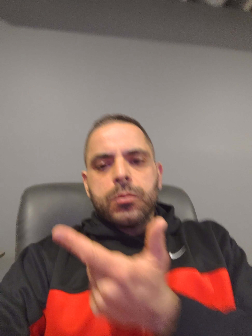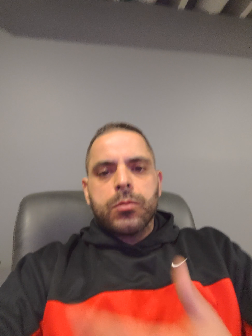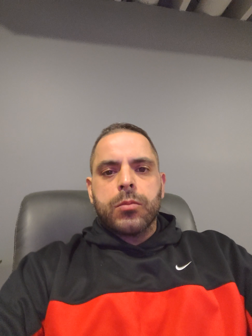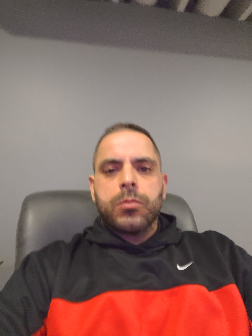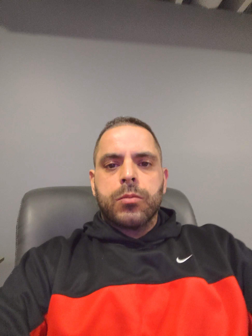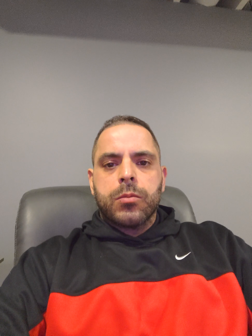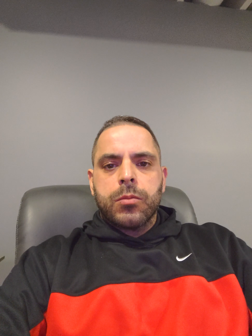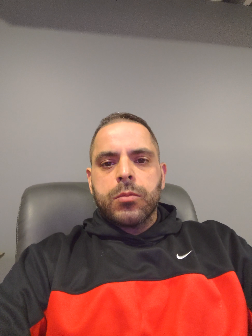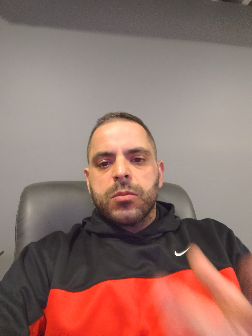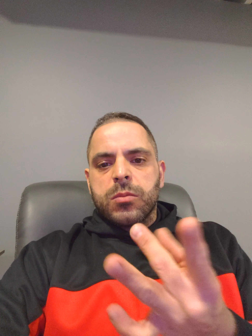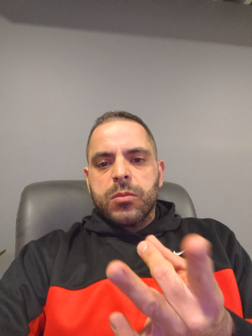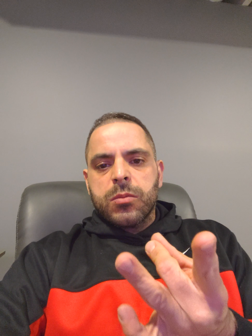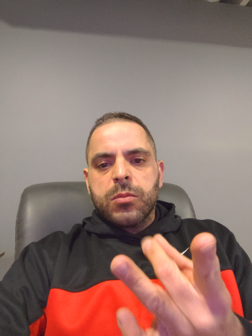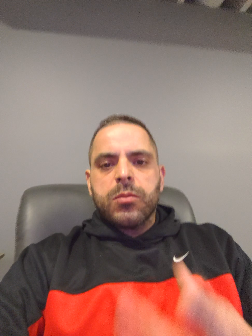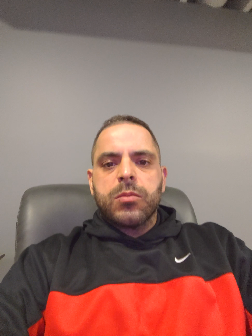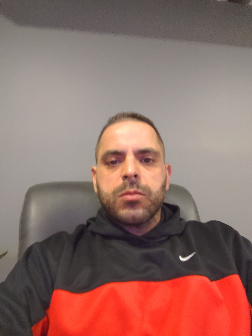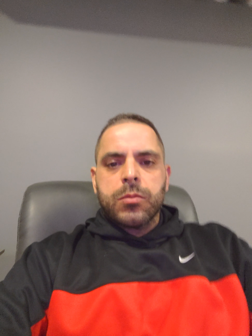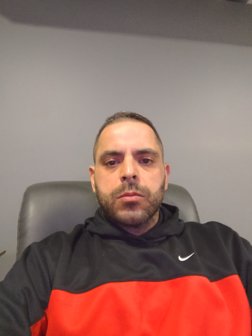sticky